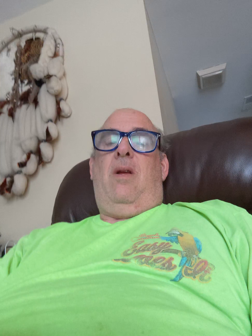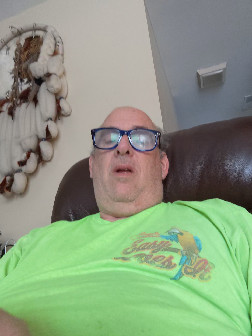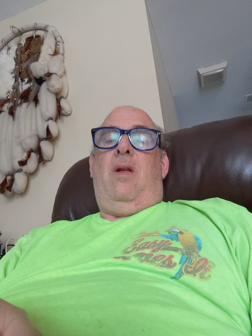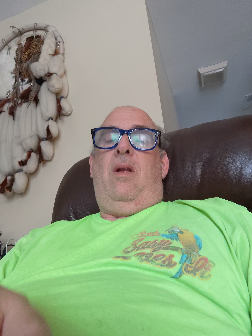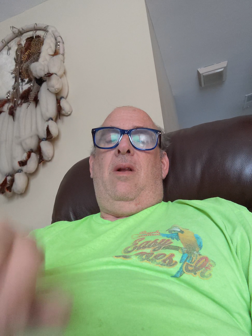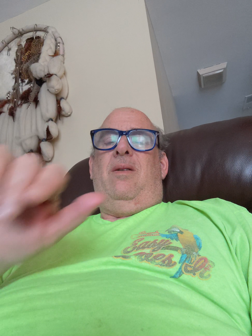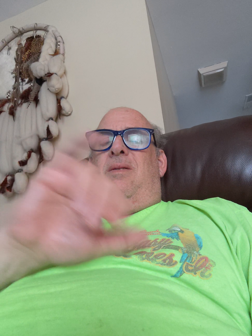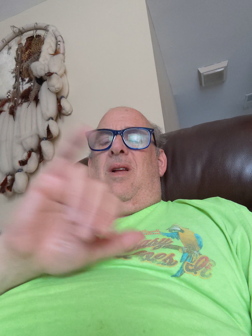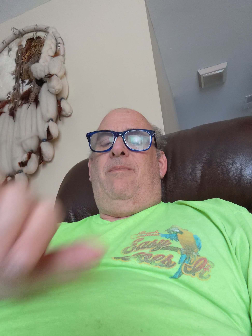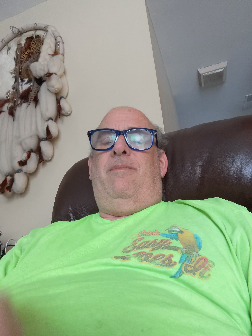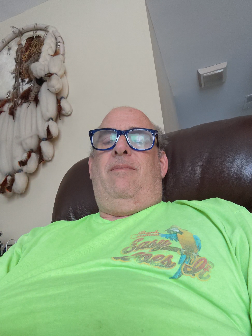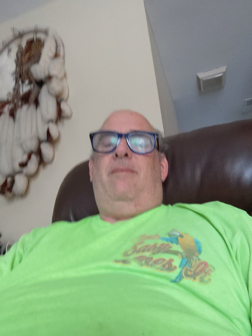same